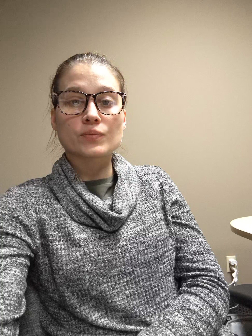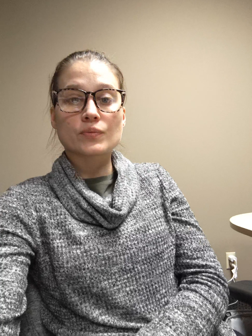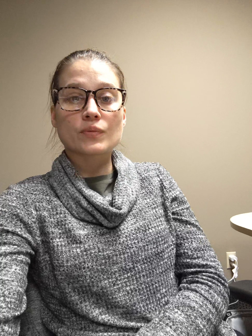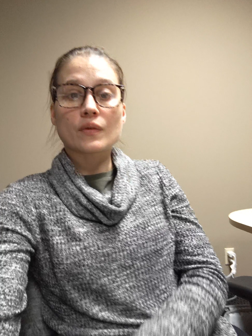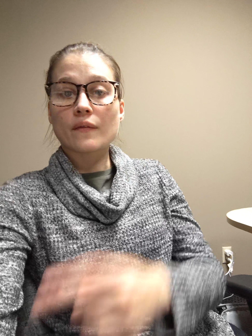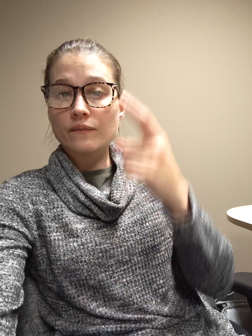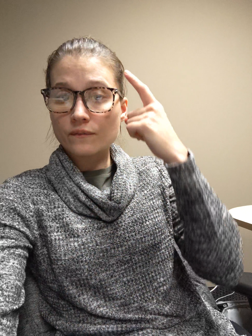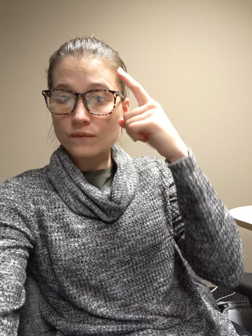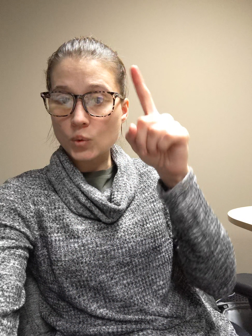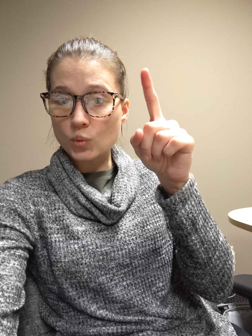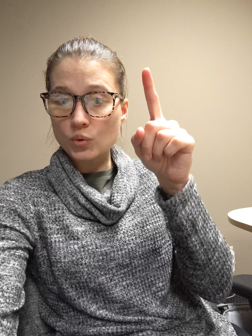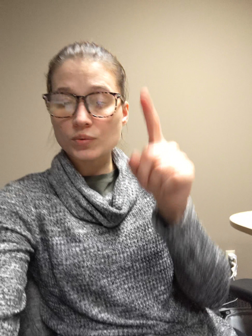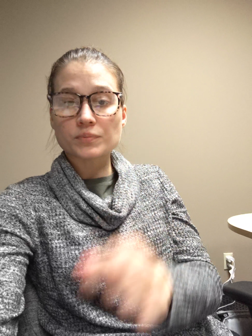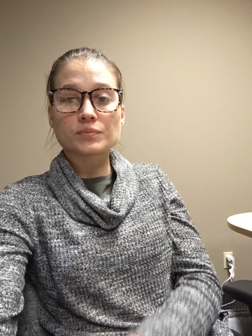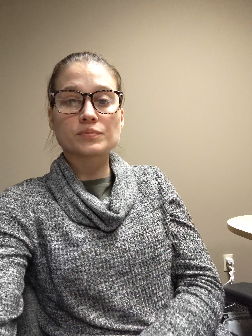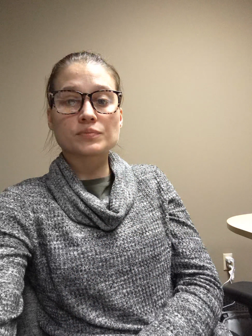for